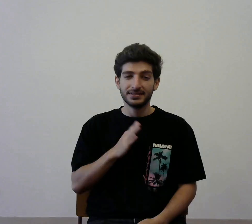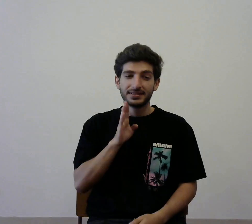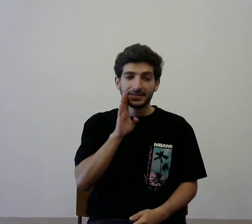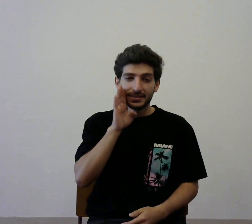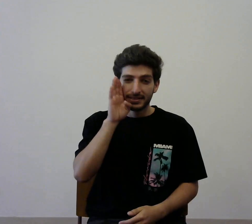səhər